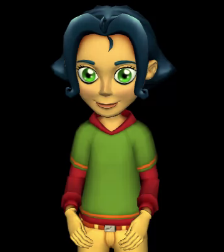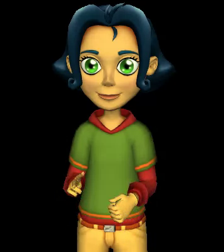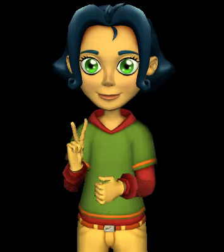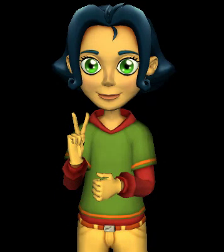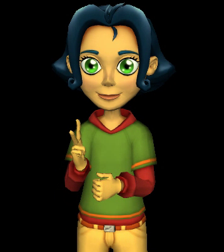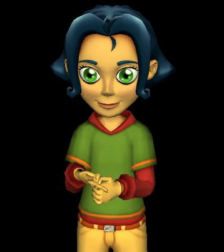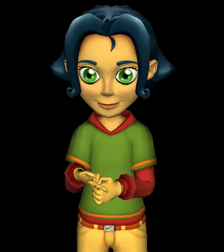سيء